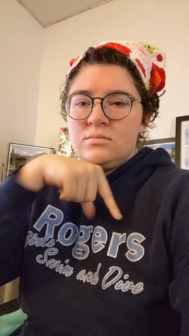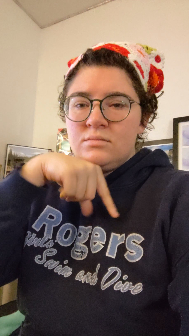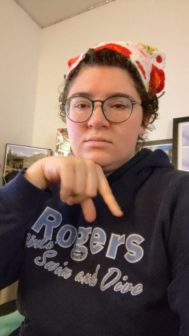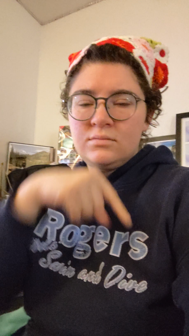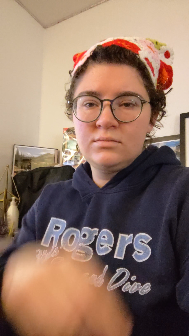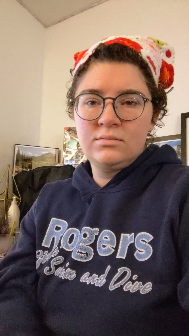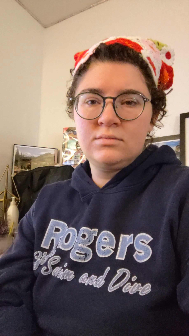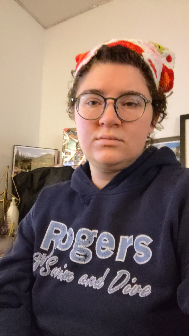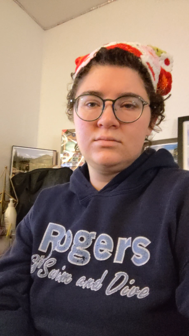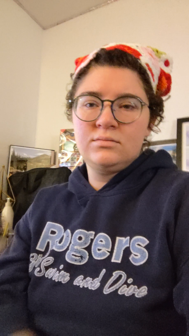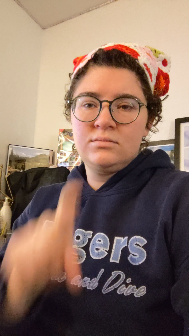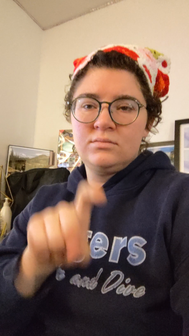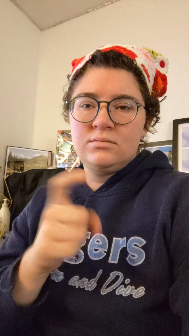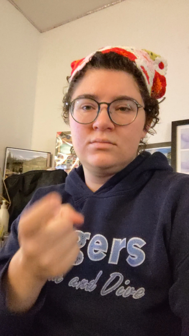friend